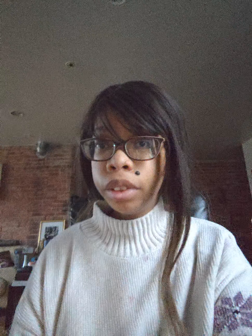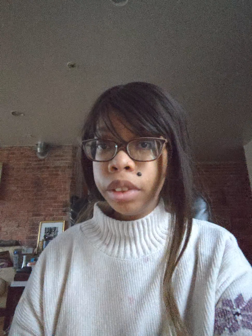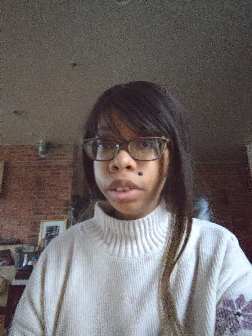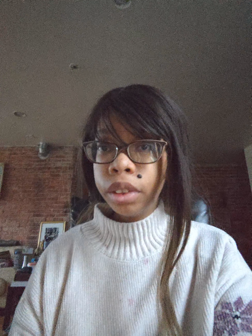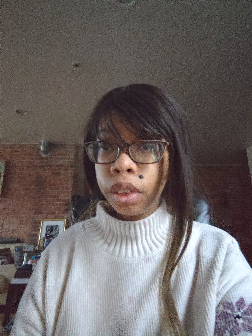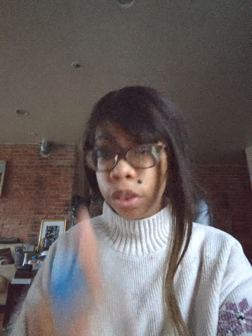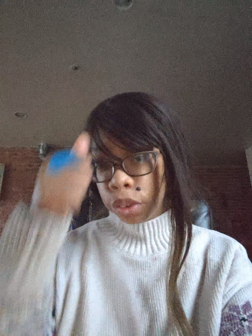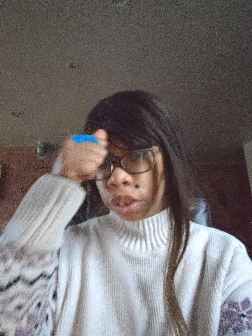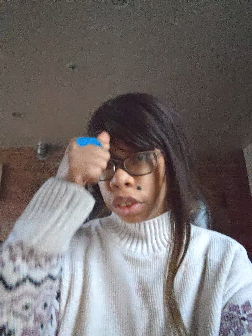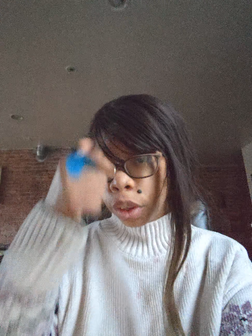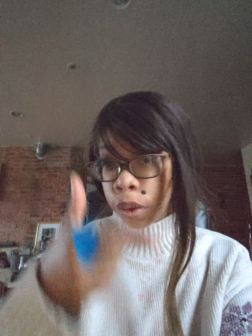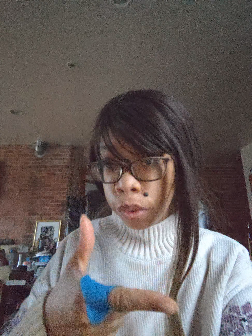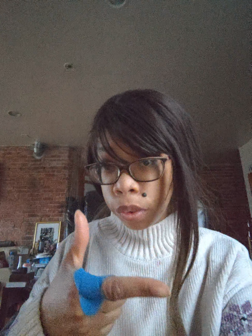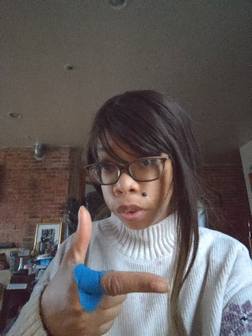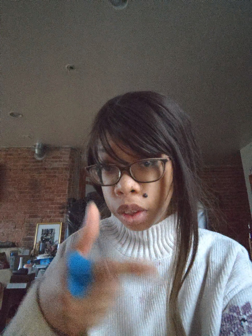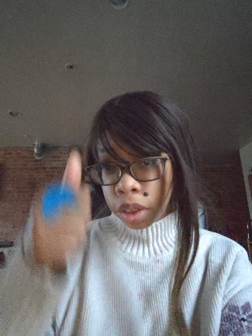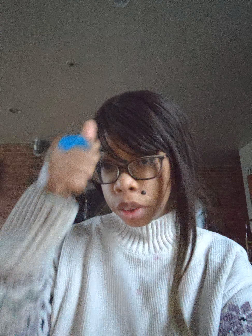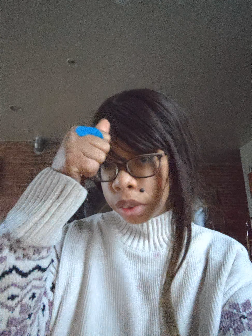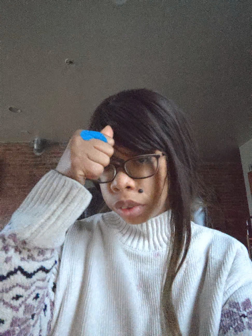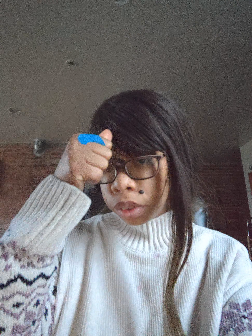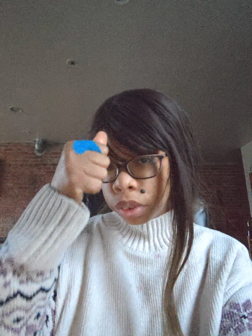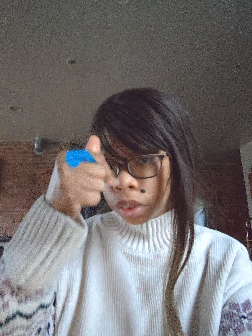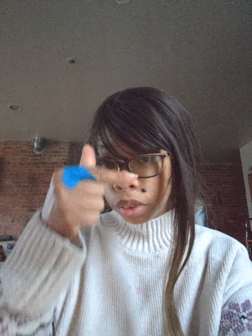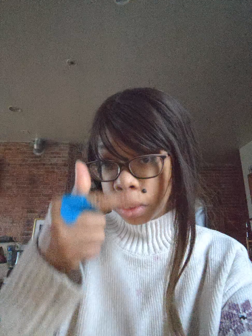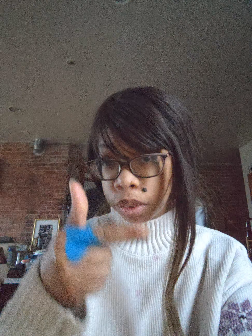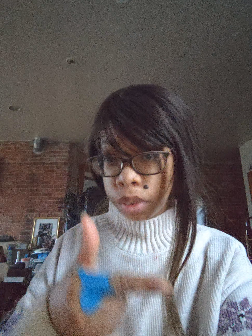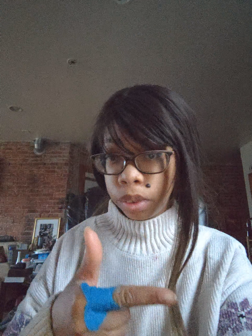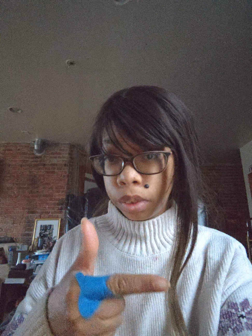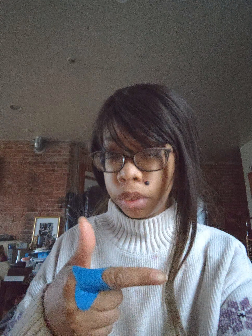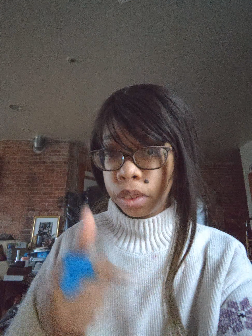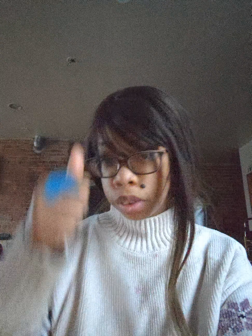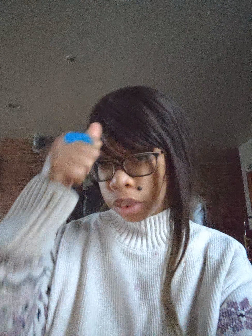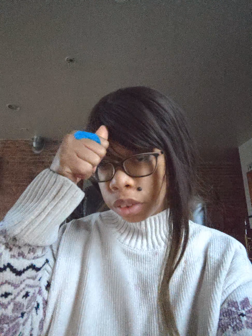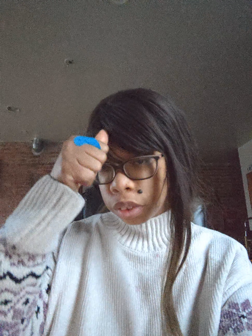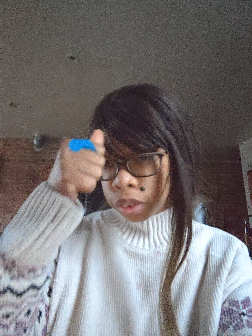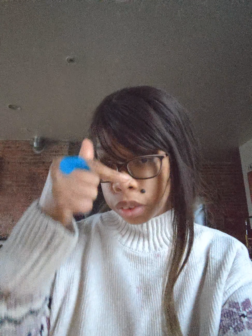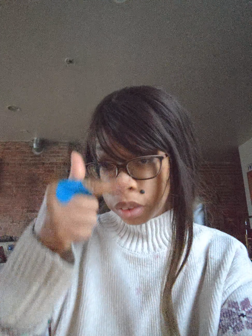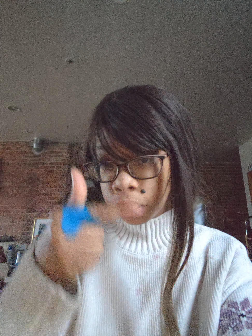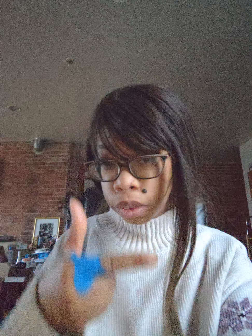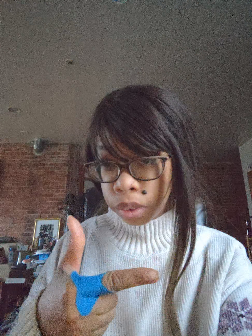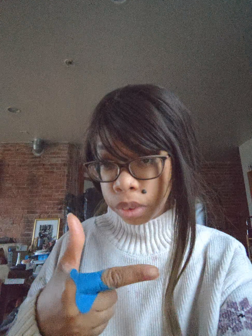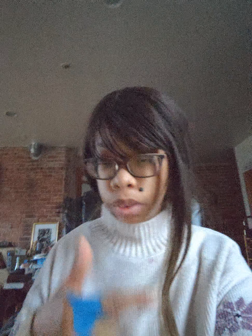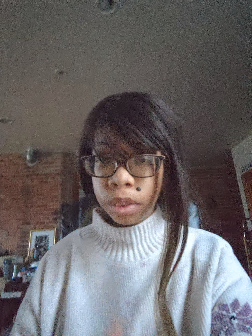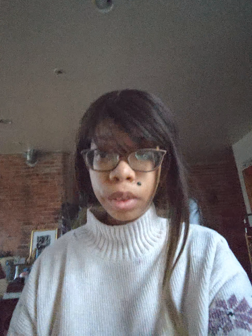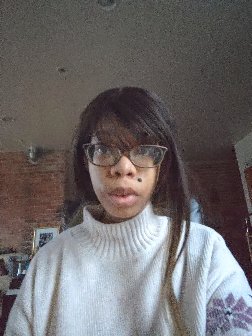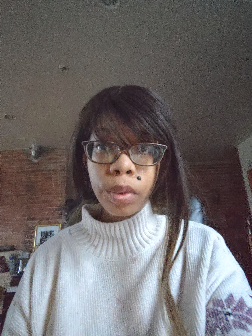brother